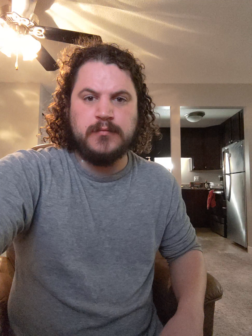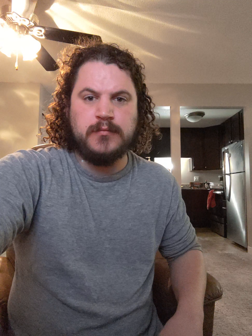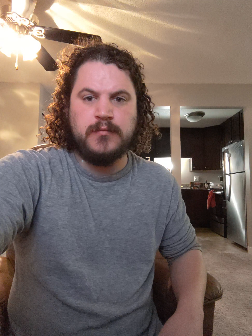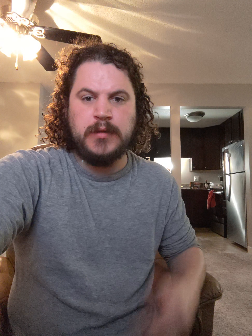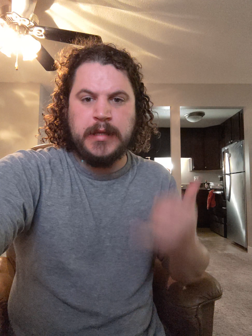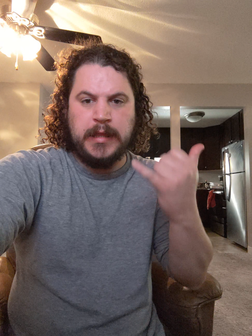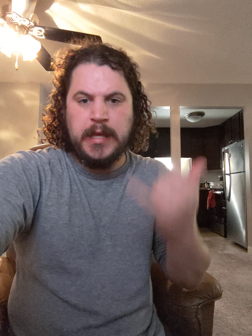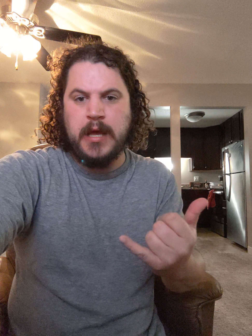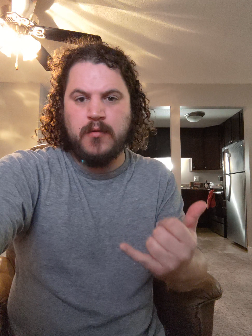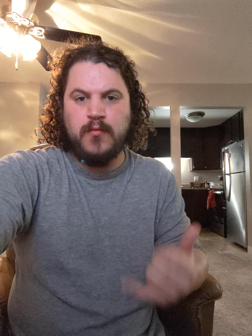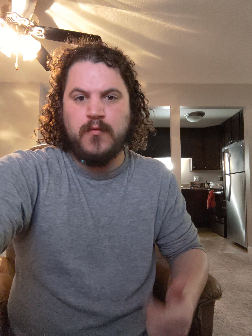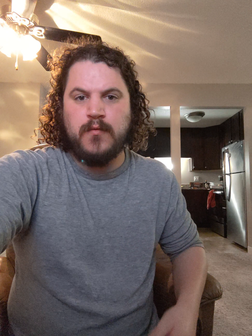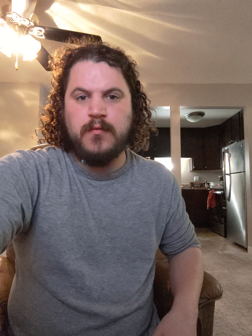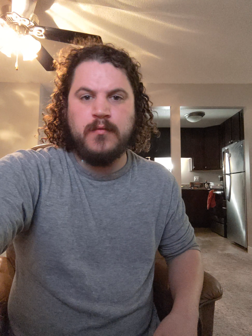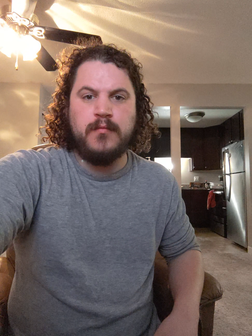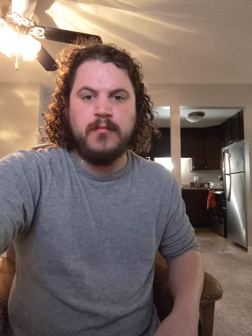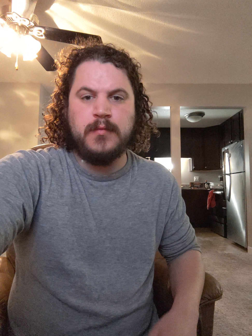now